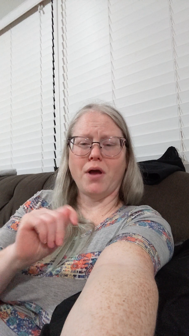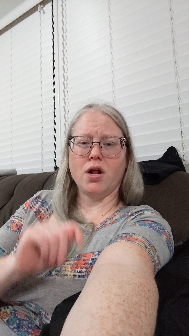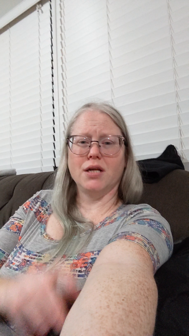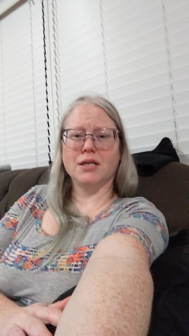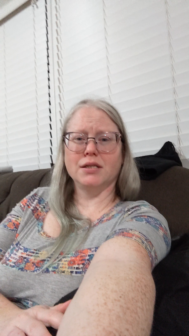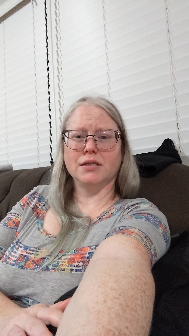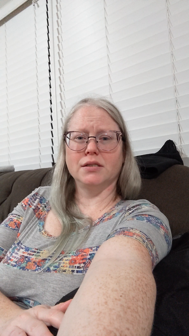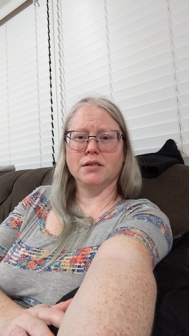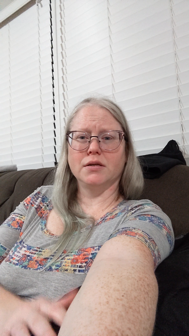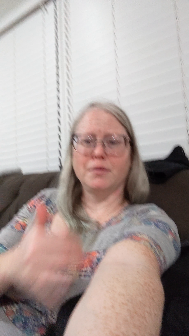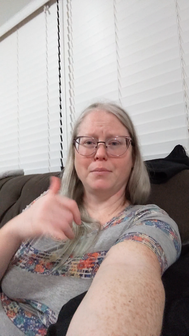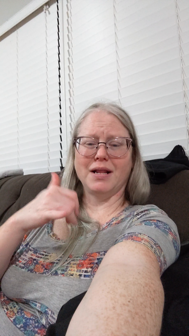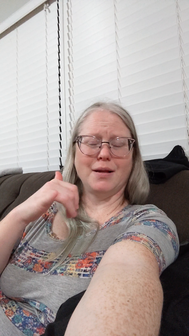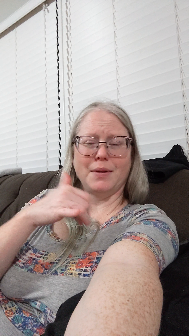play